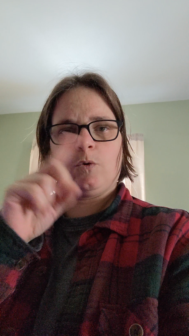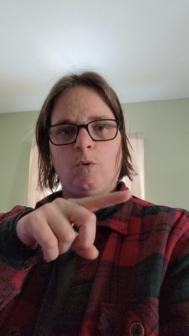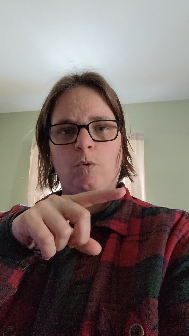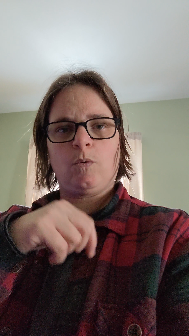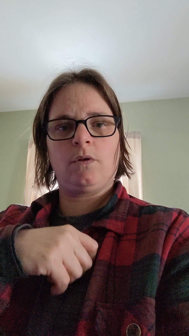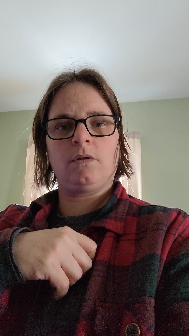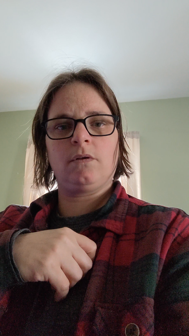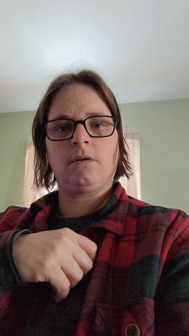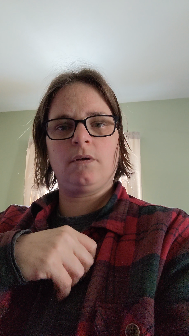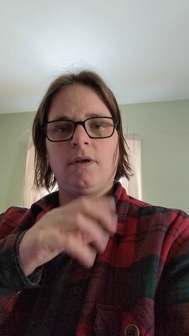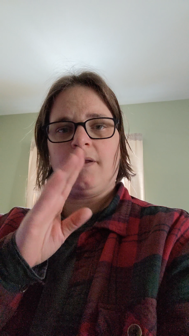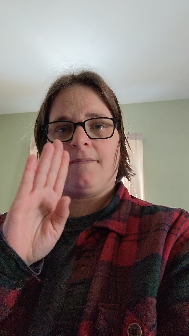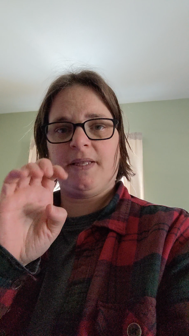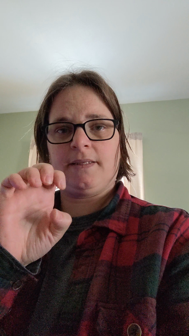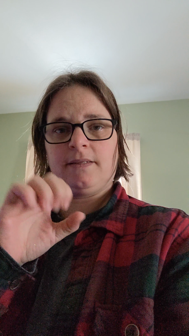be